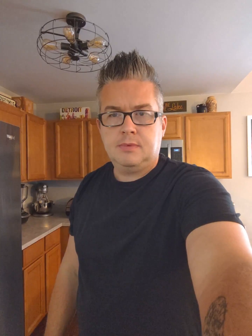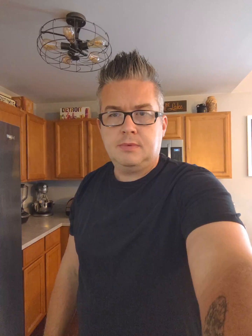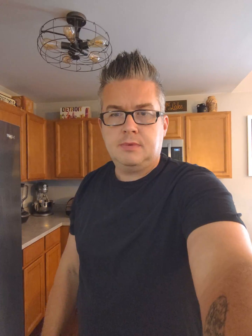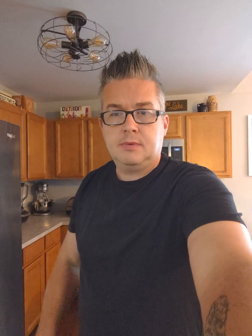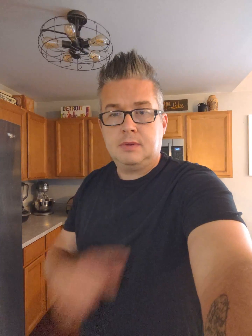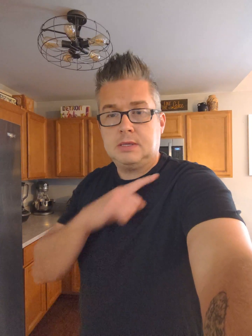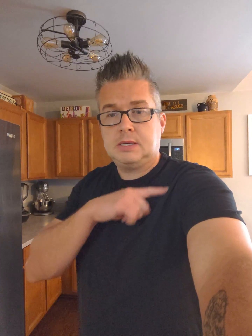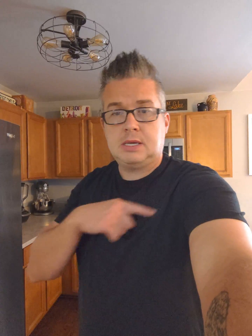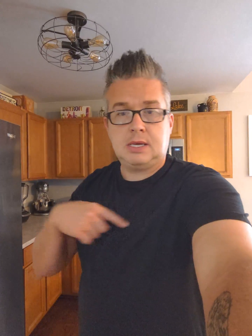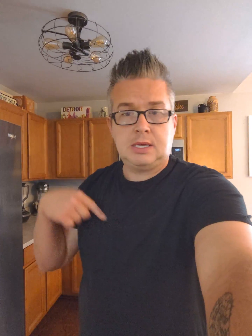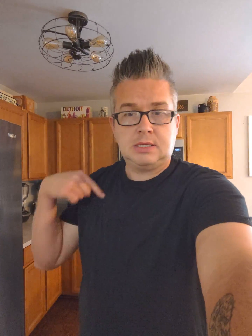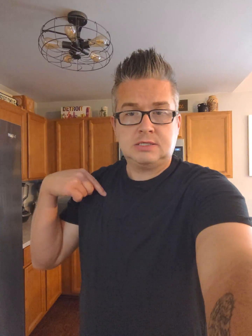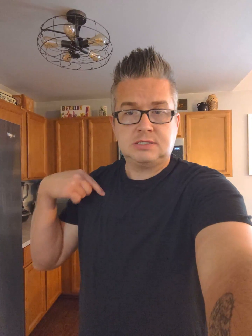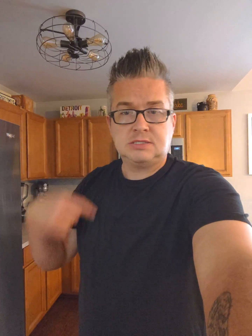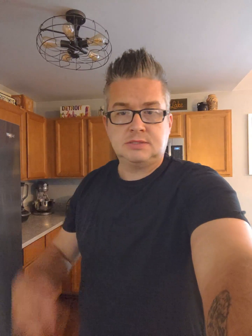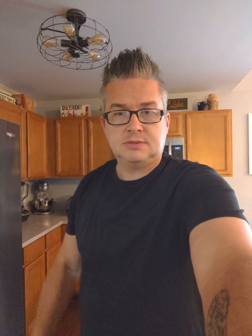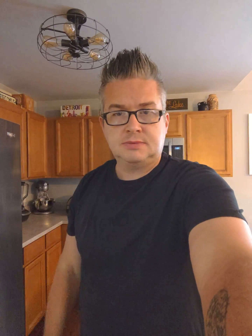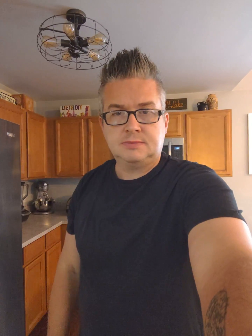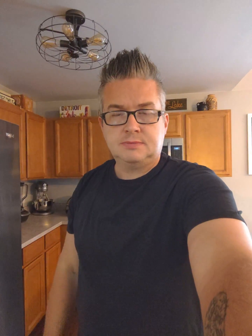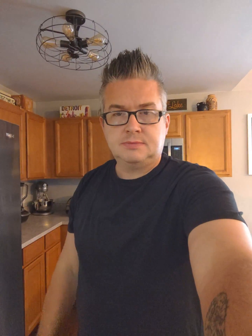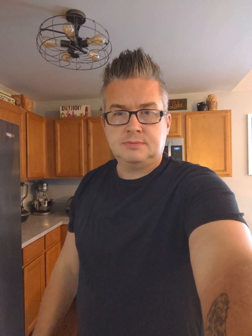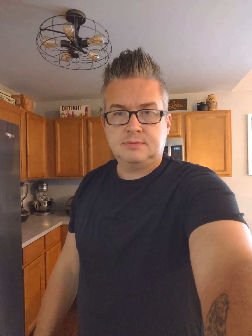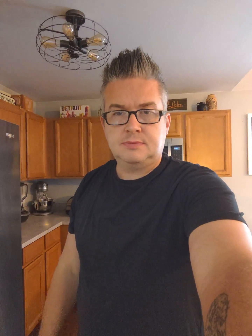necklace